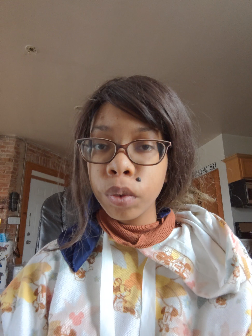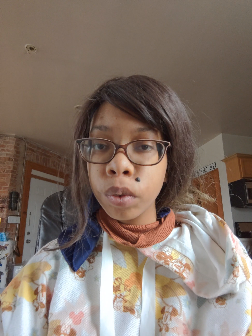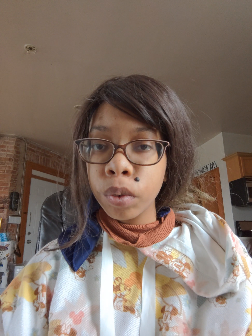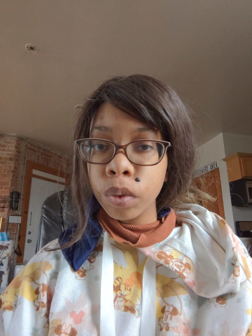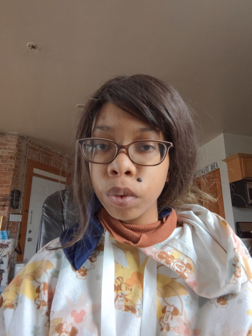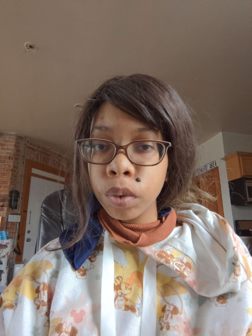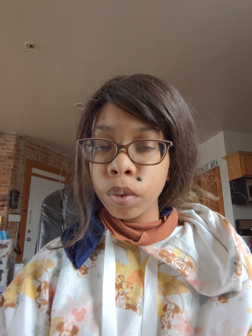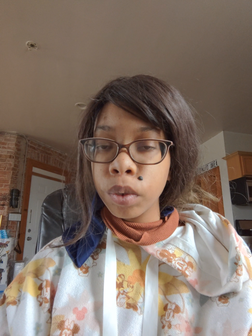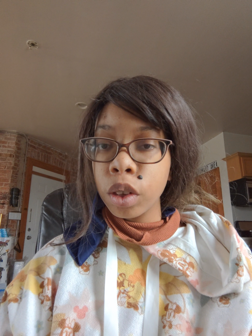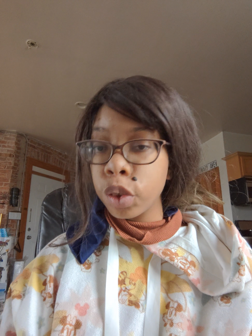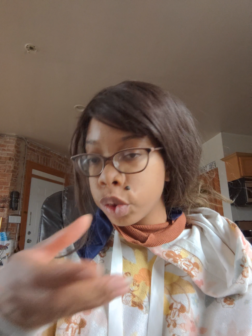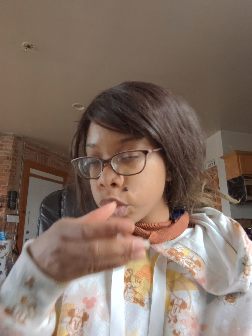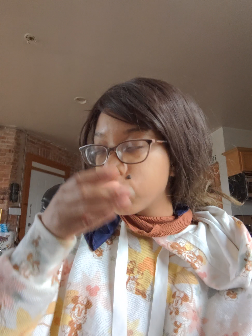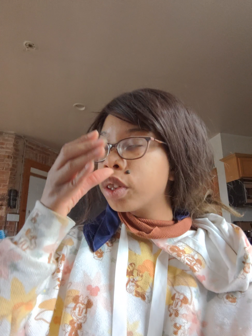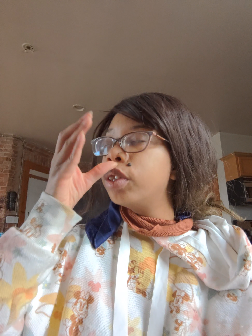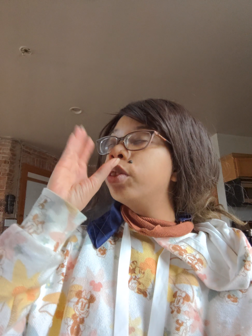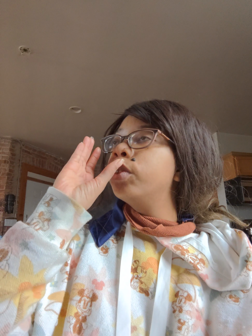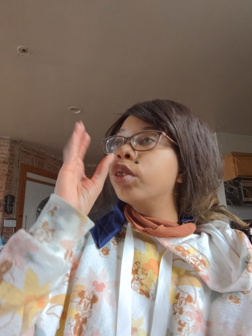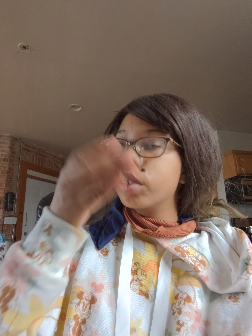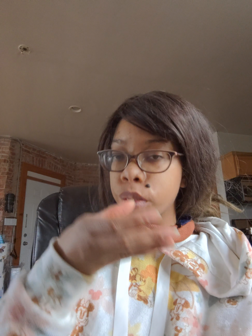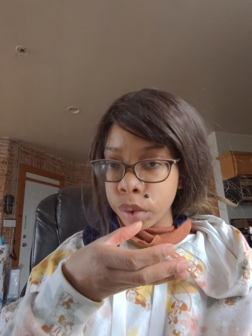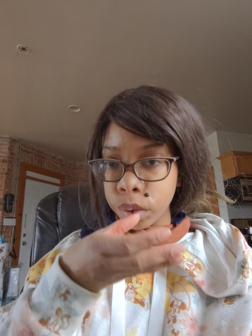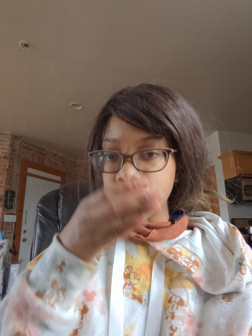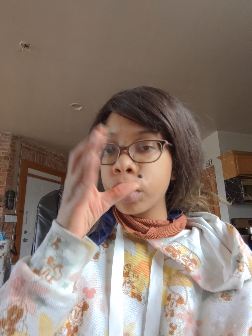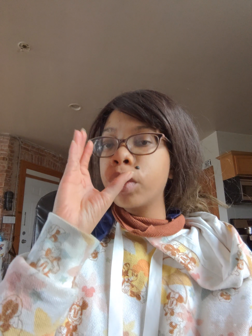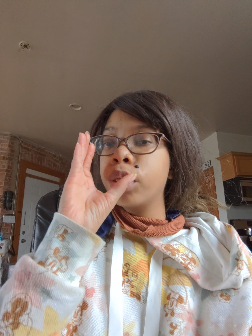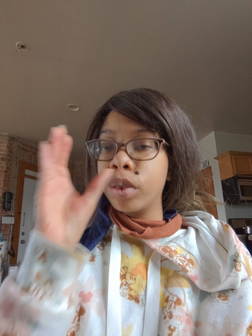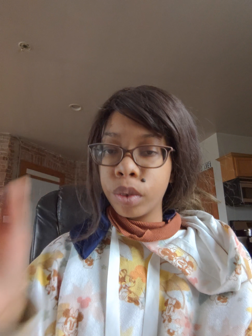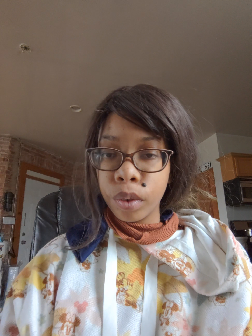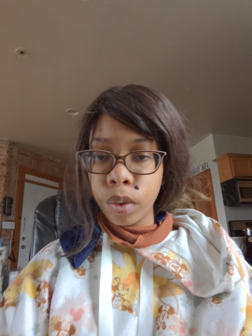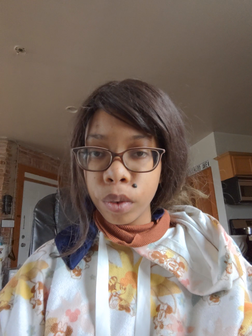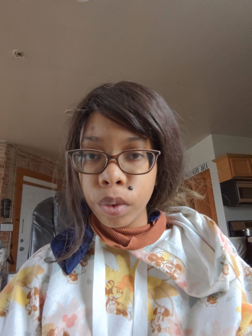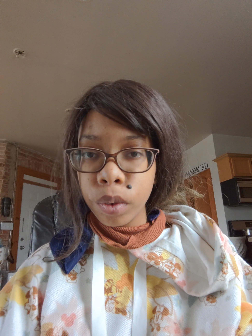drink